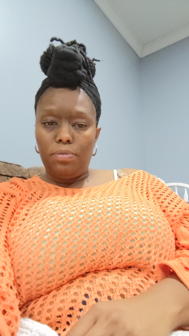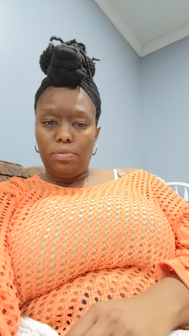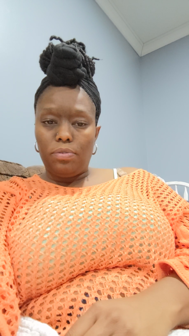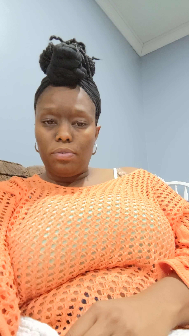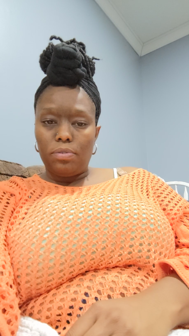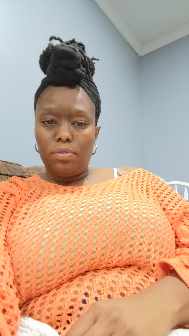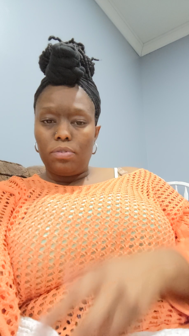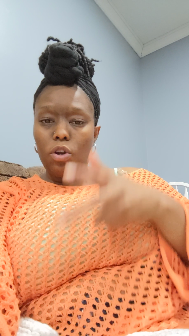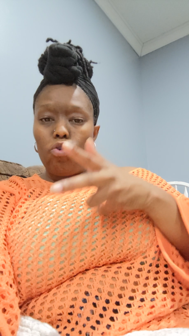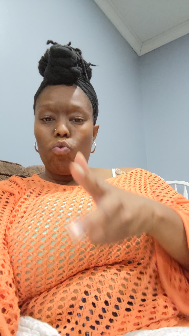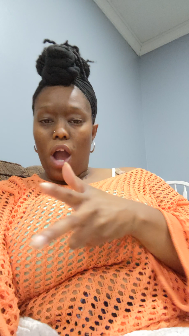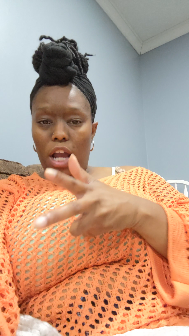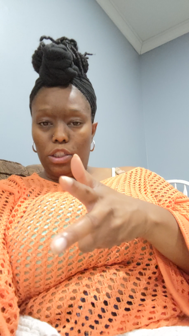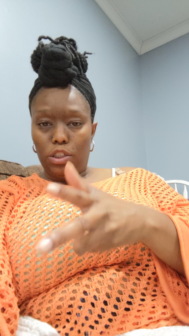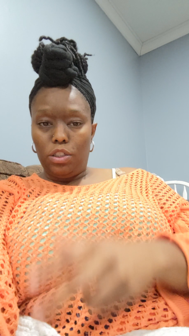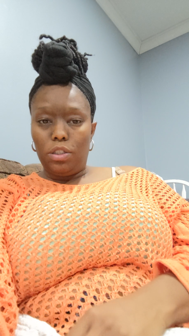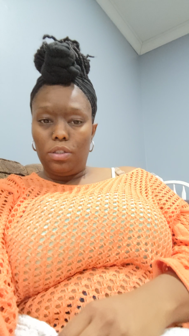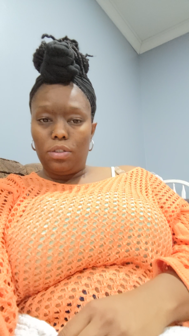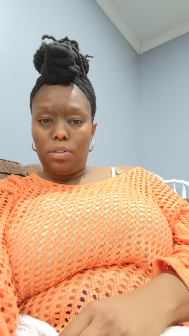garage